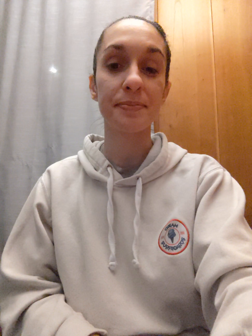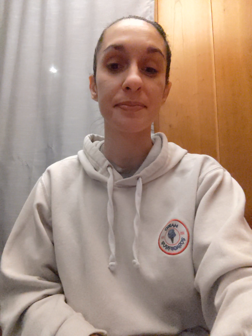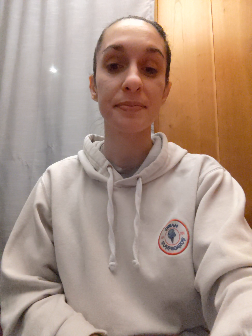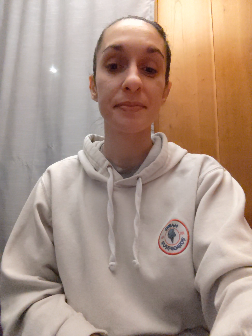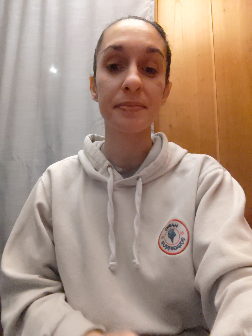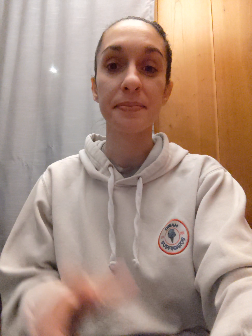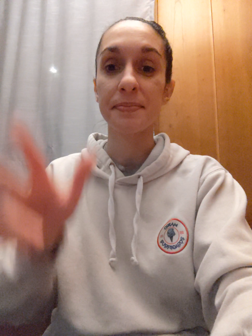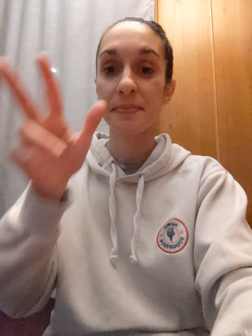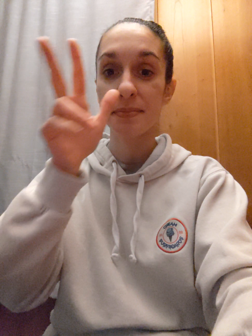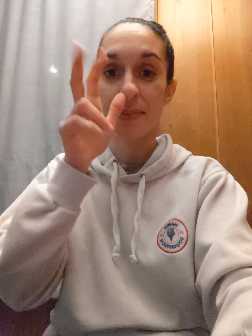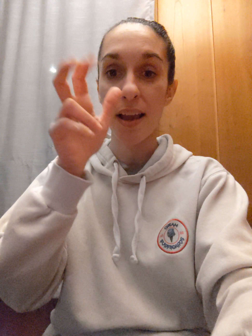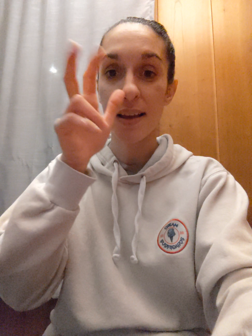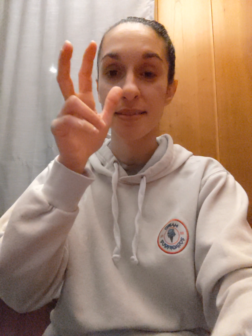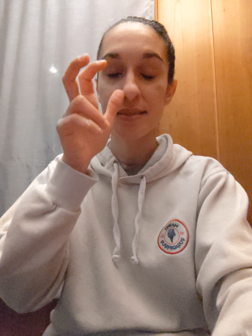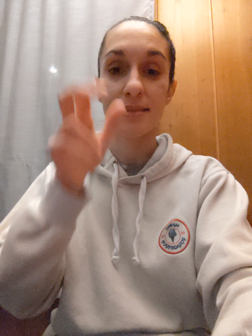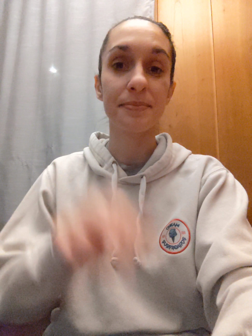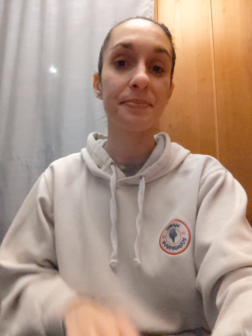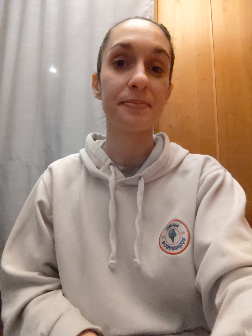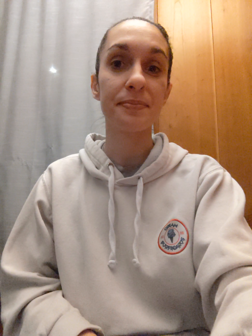bug